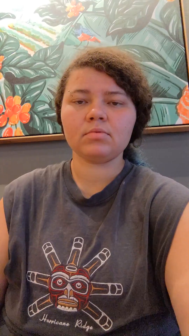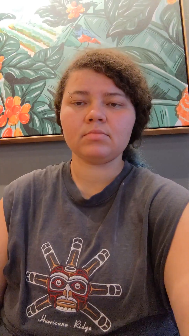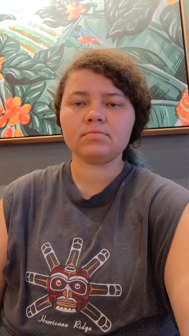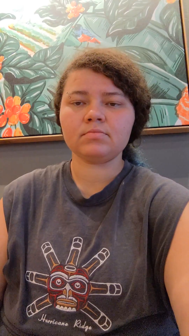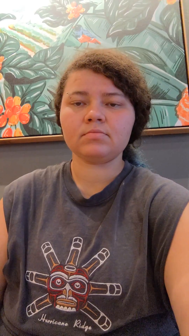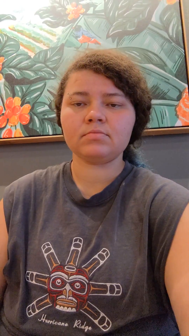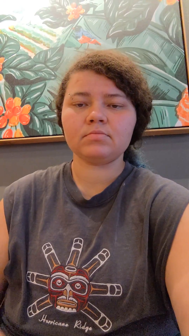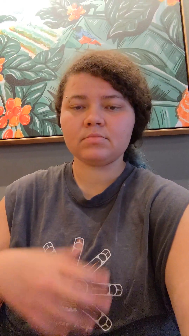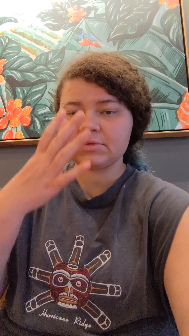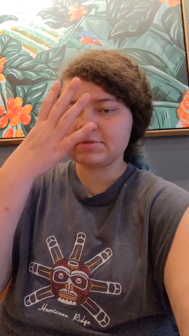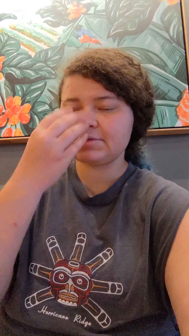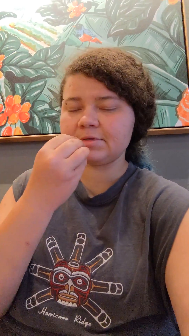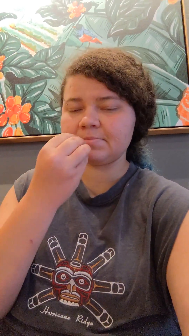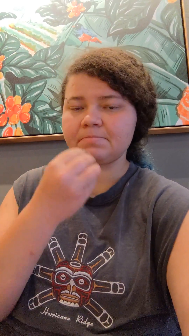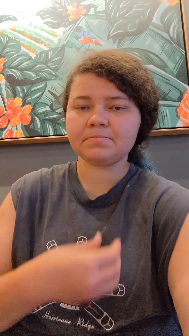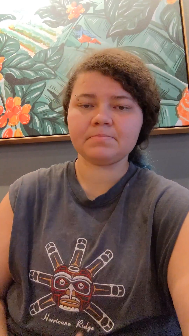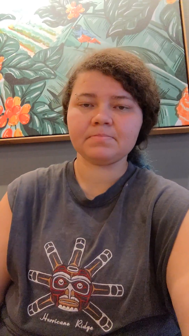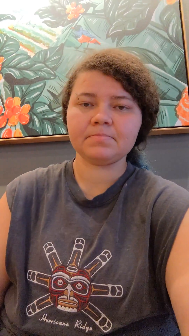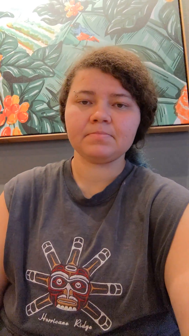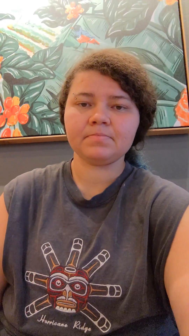asleep